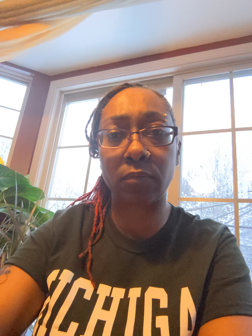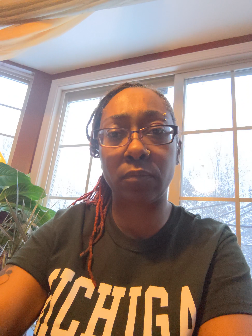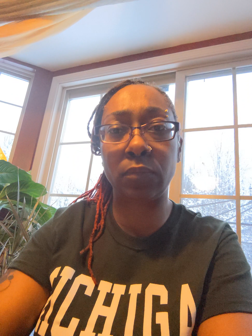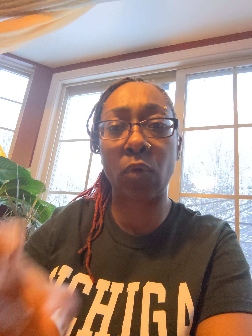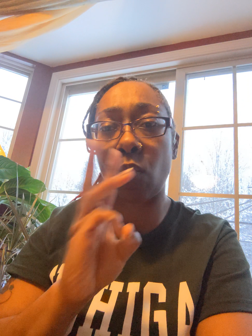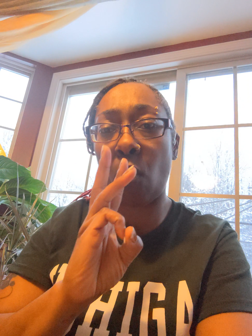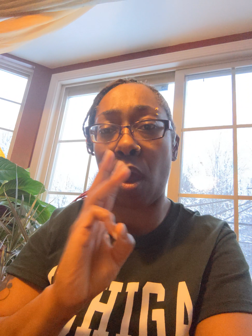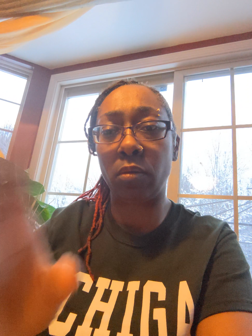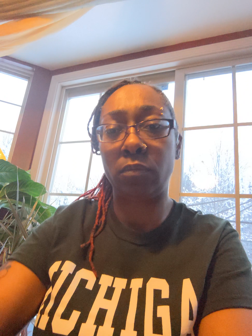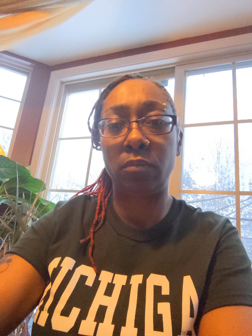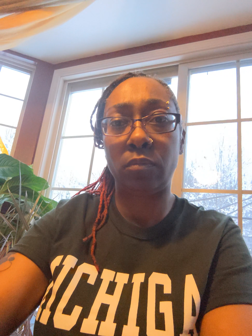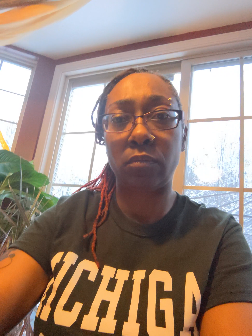water